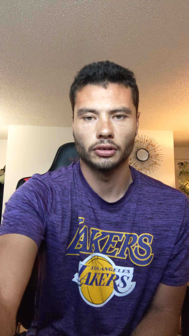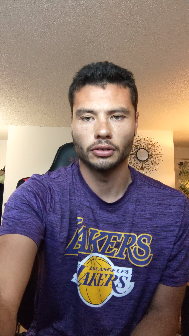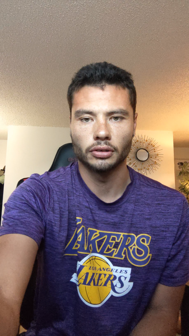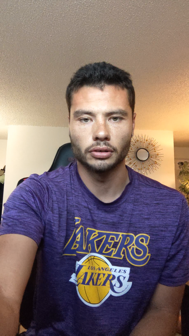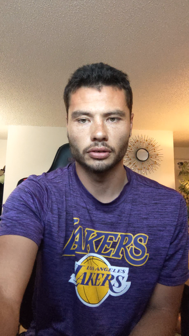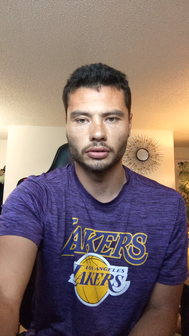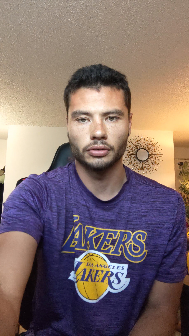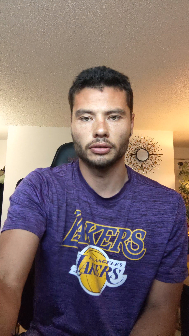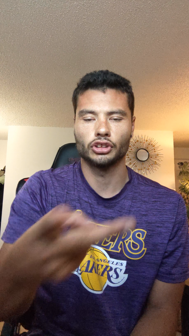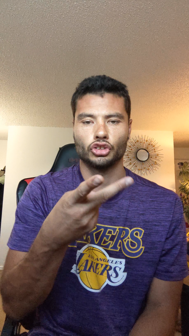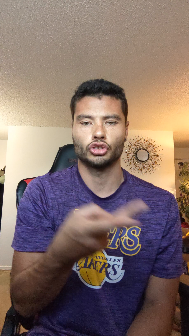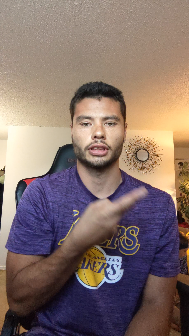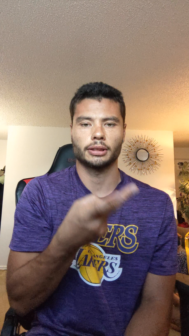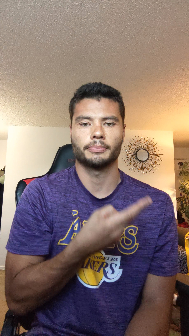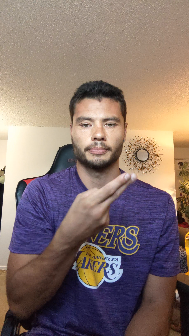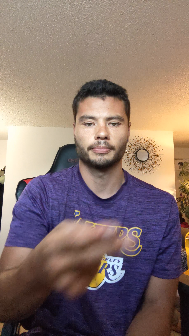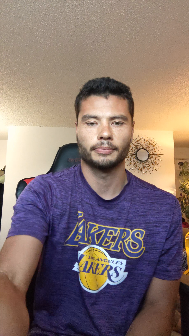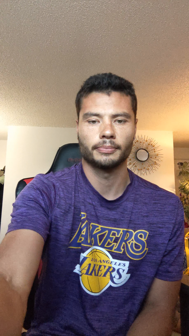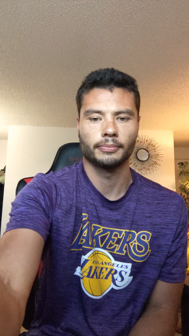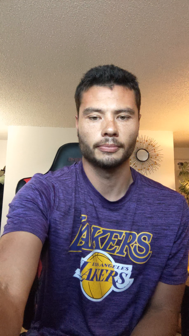sheep